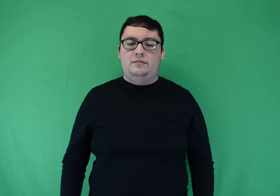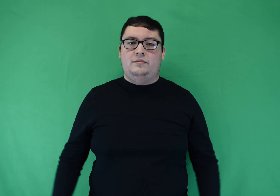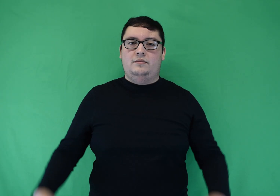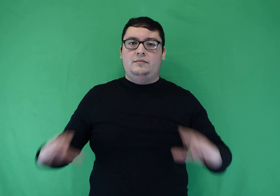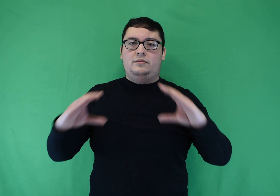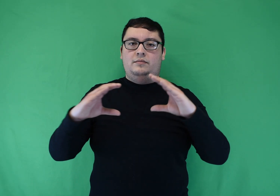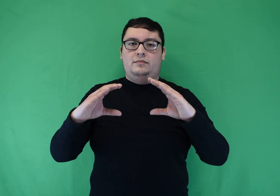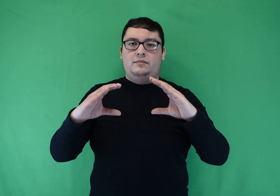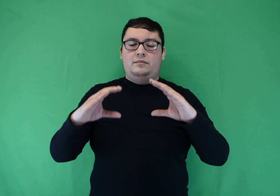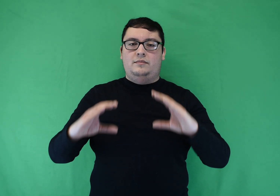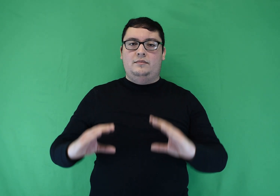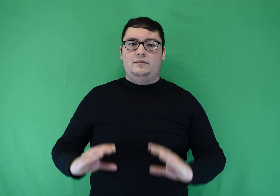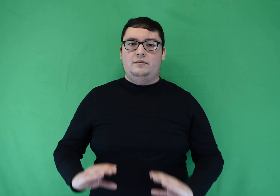cuerpo